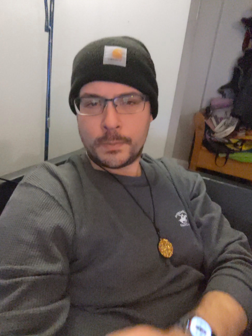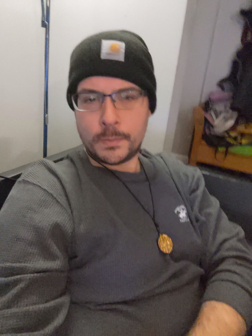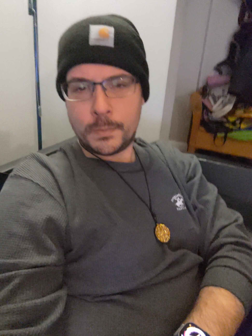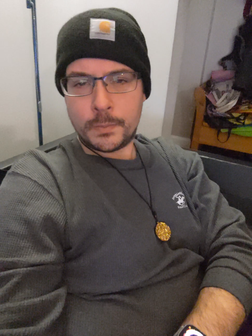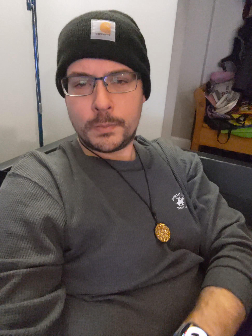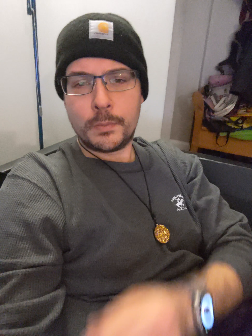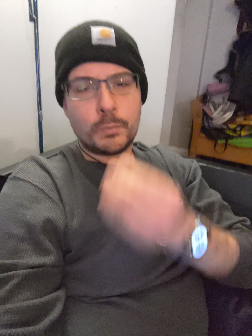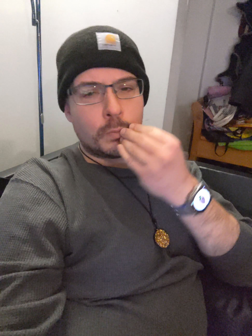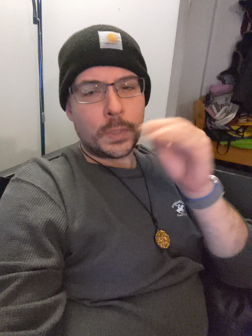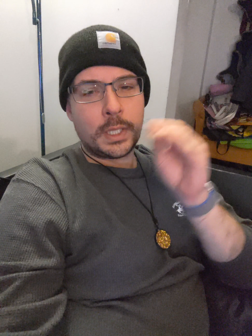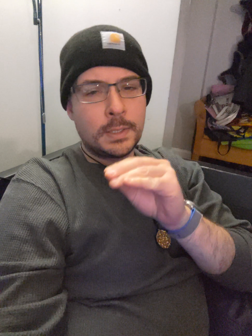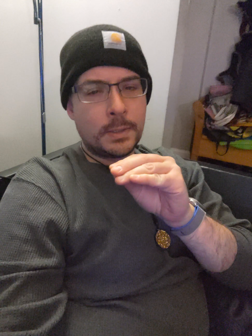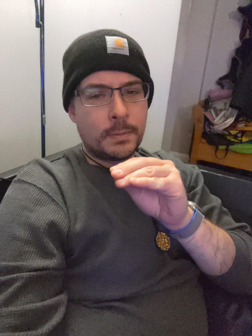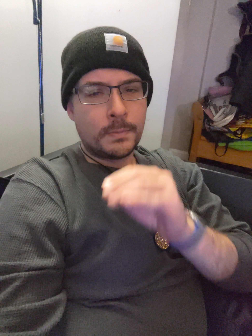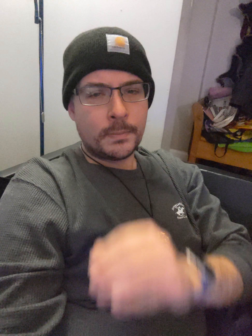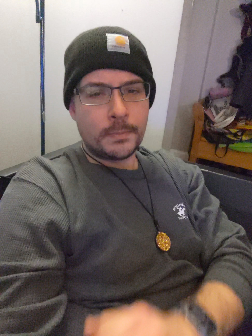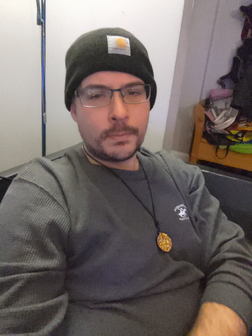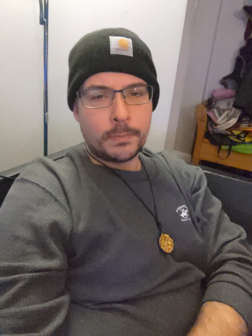kiss